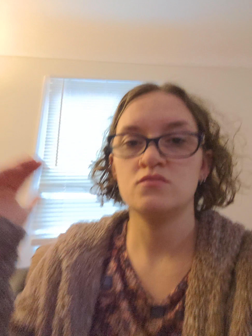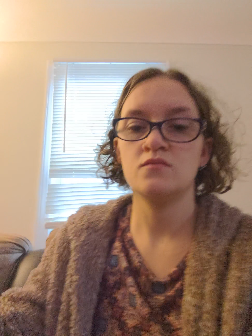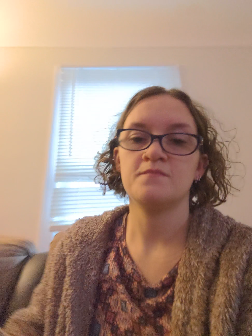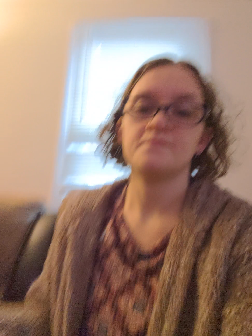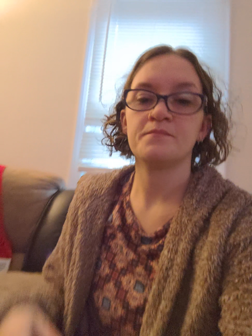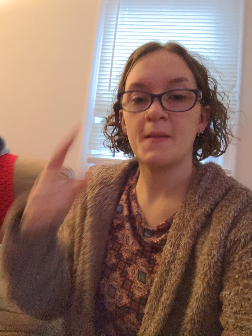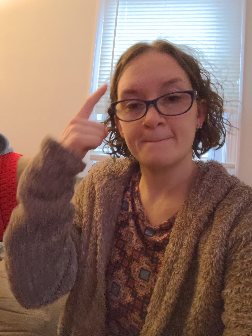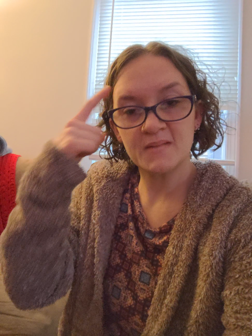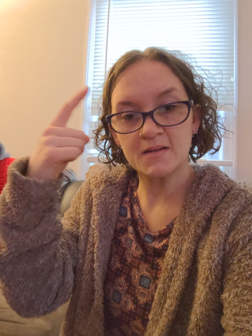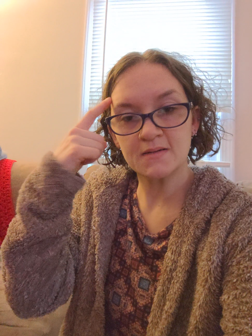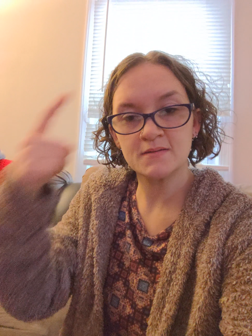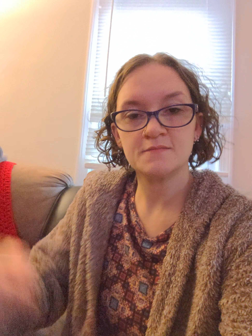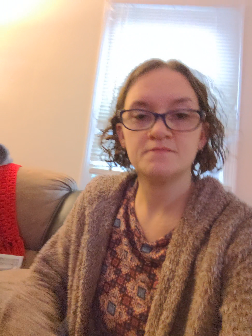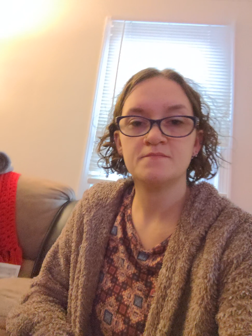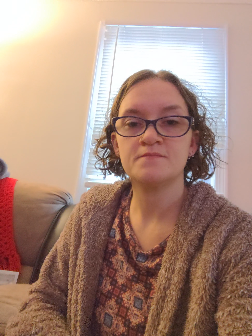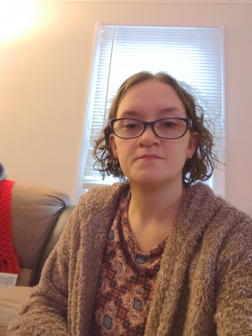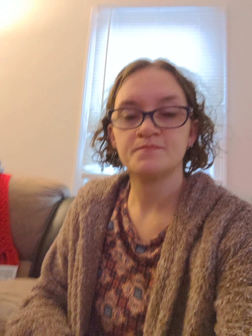penny